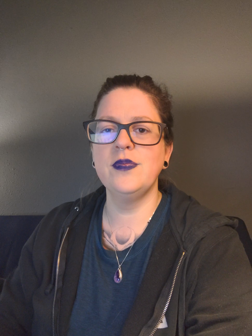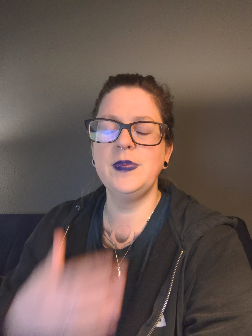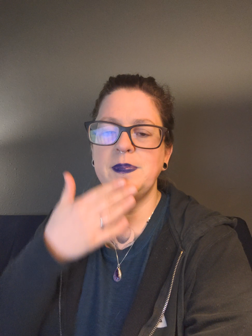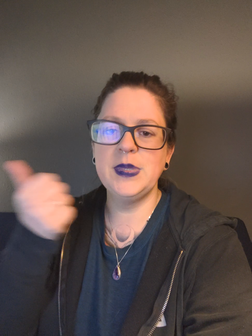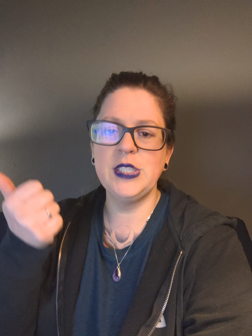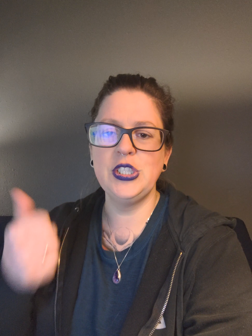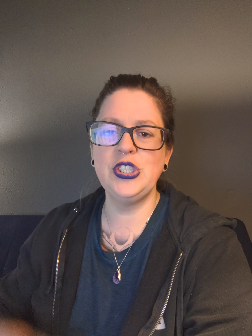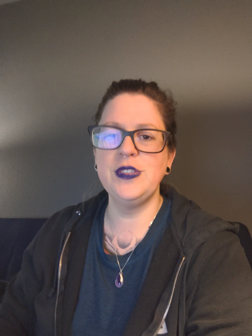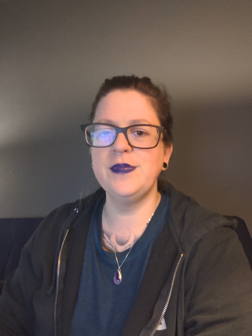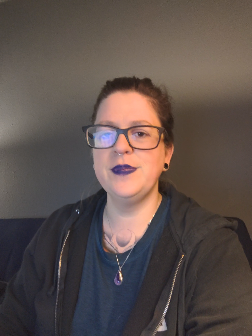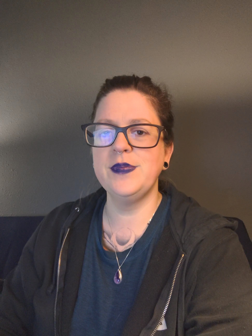better